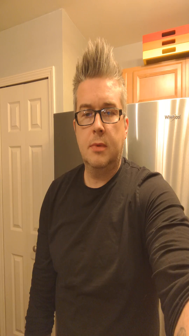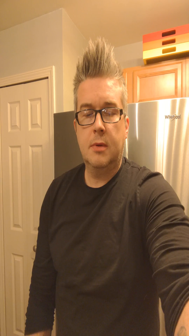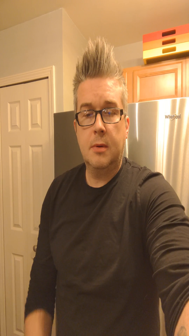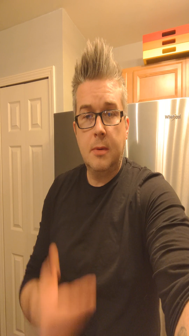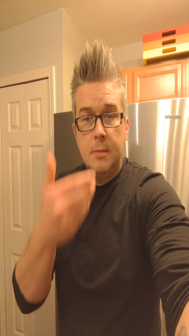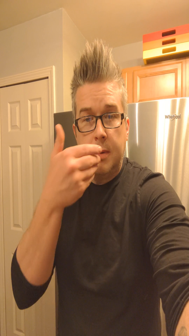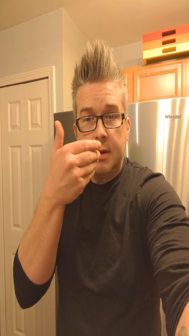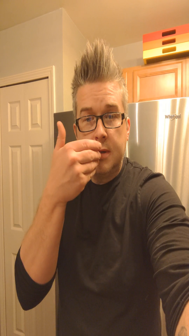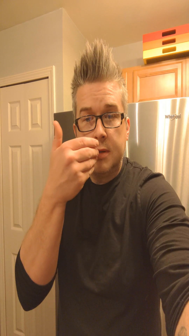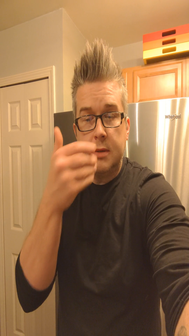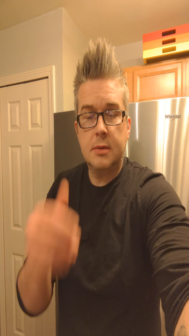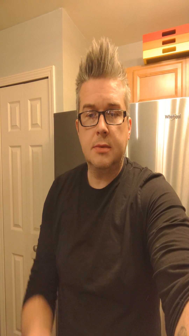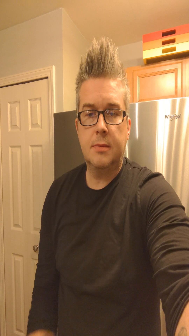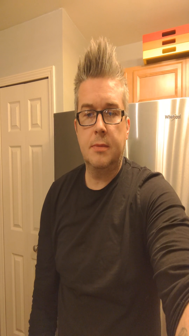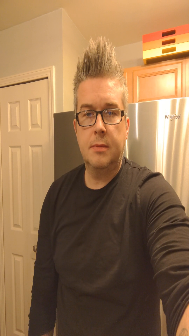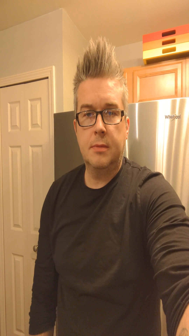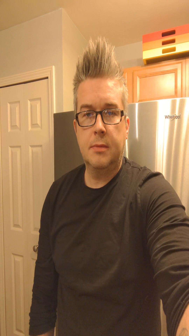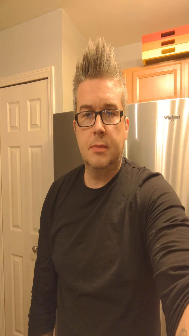pizza